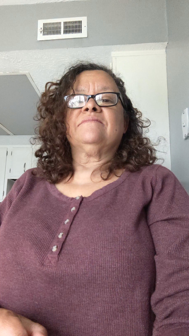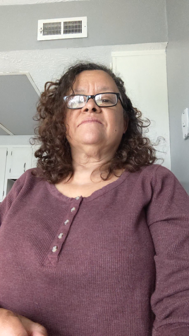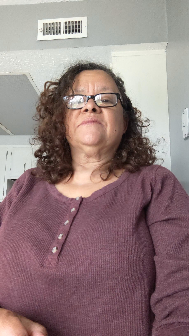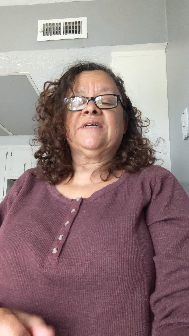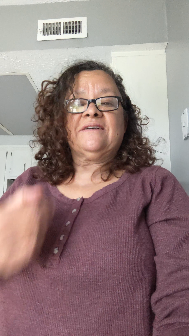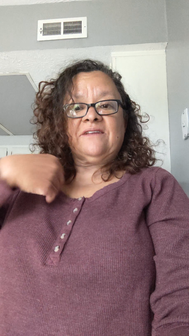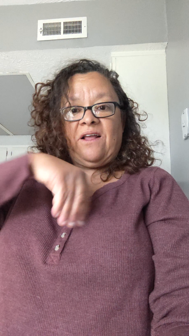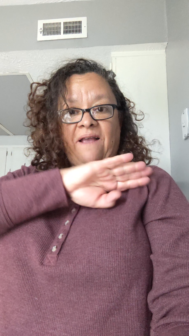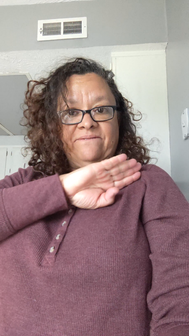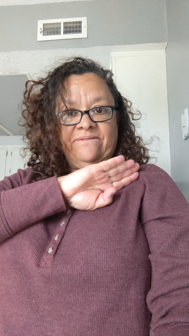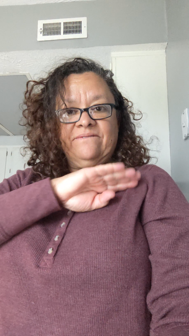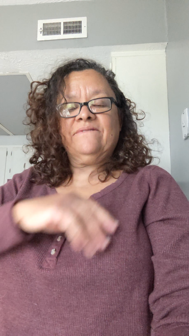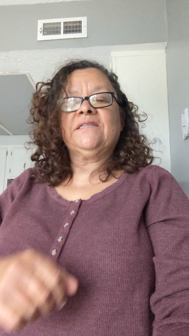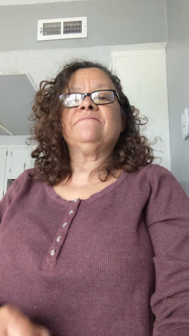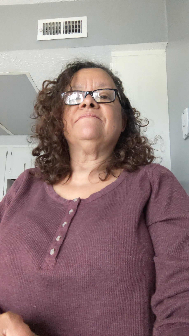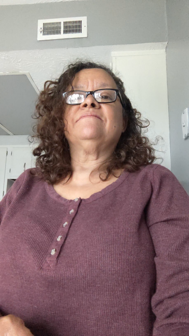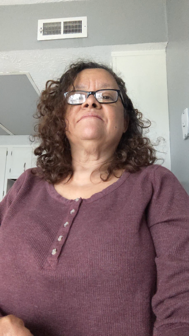scarf